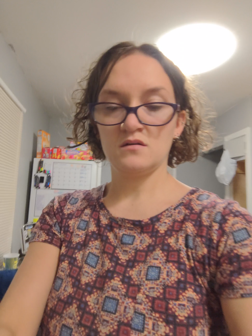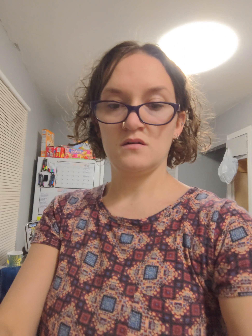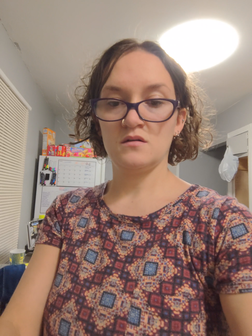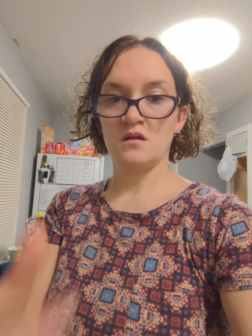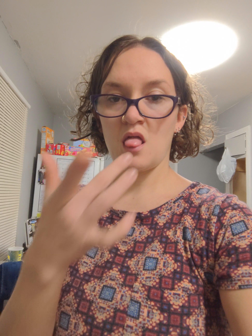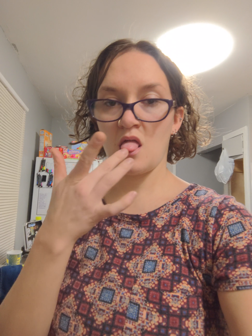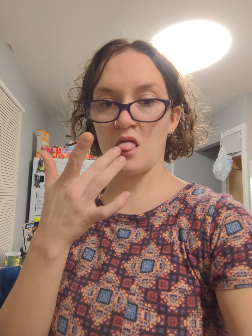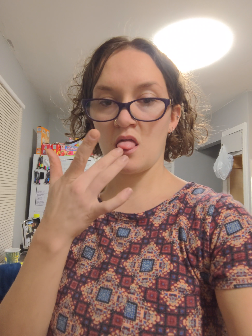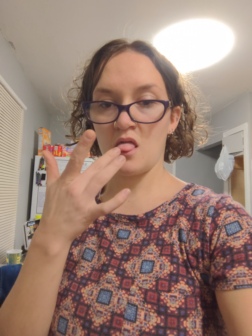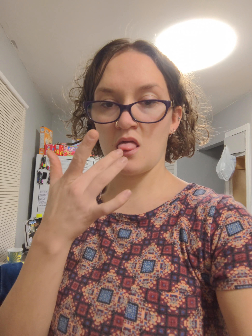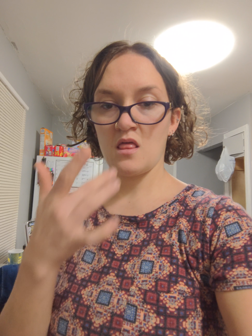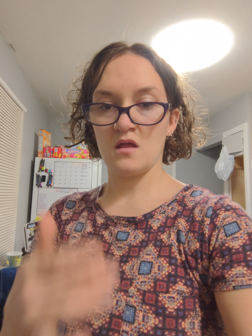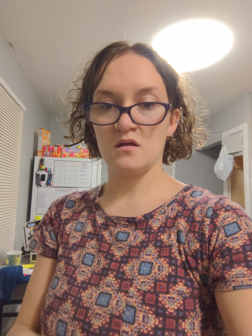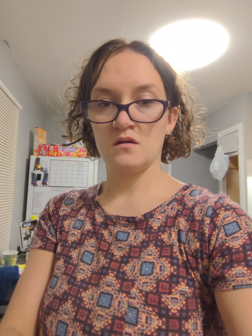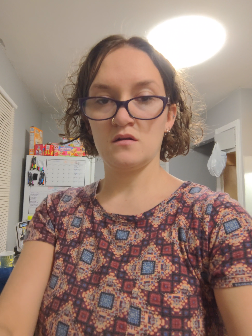taste